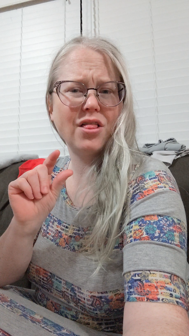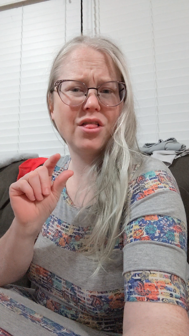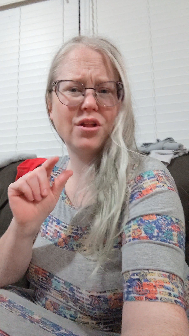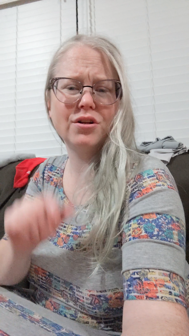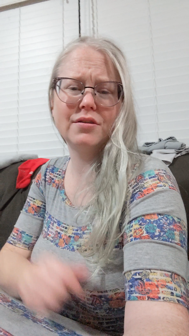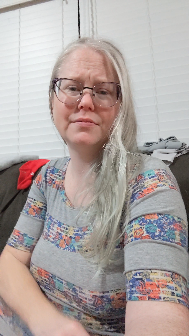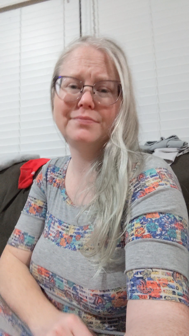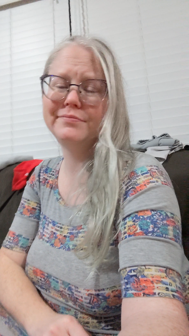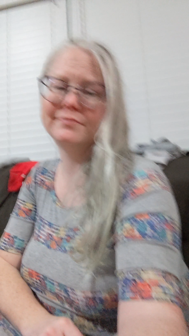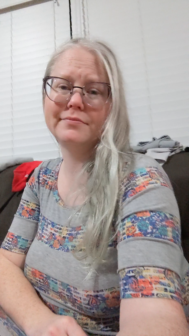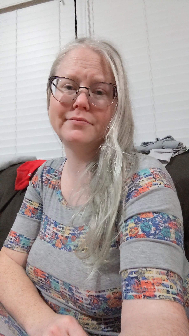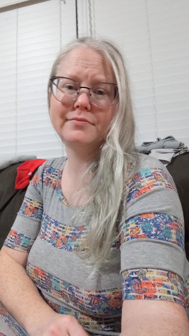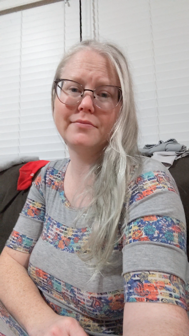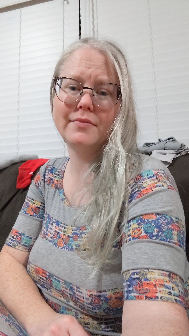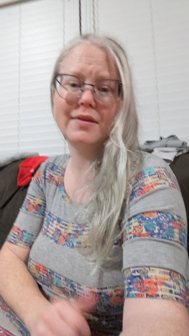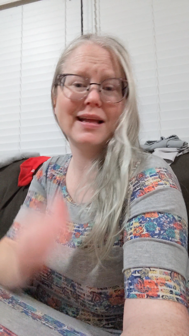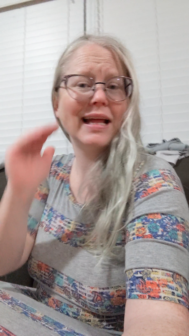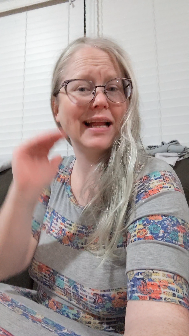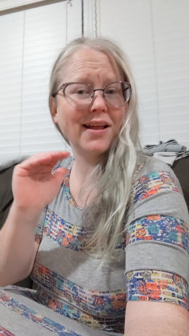little